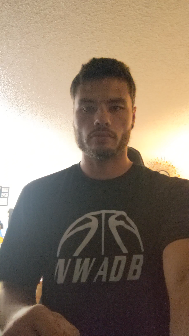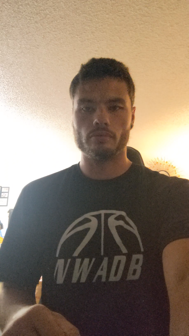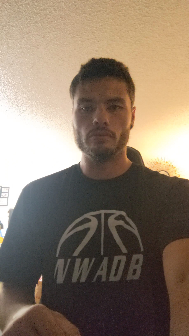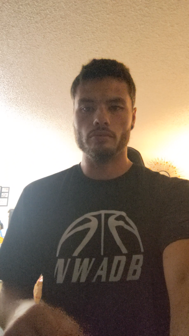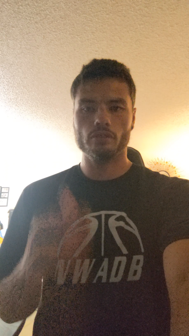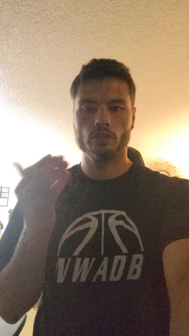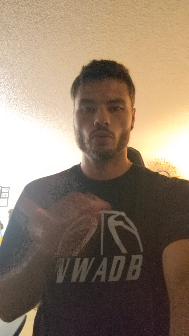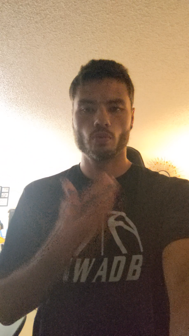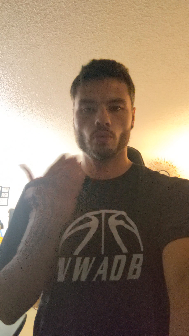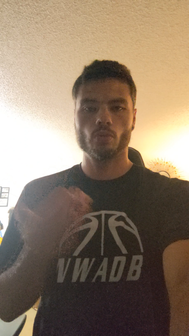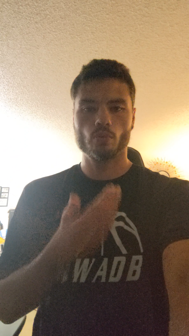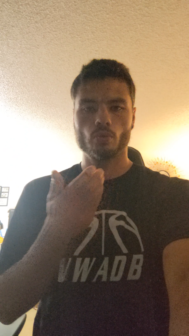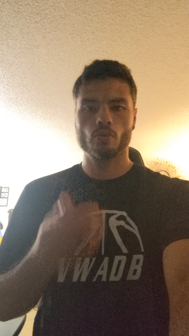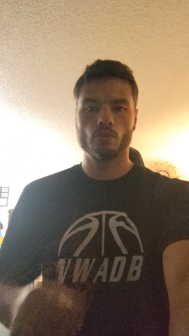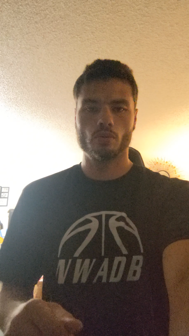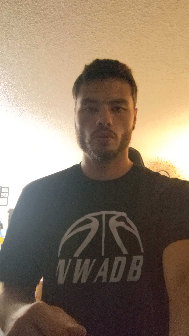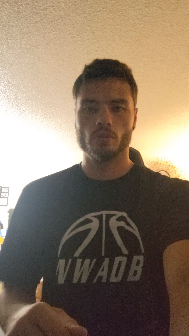new